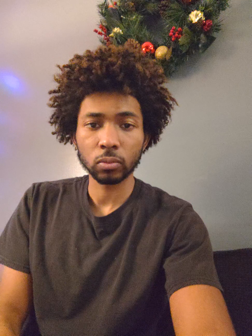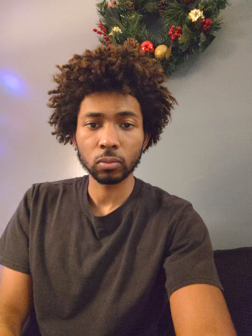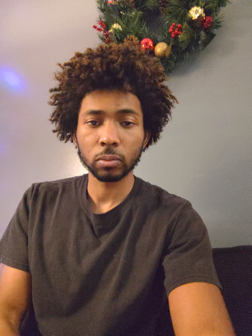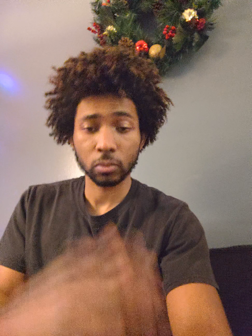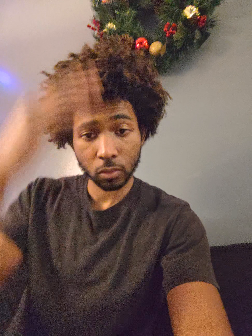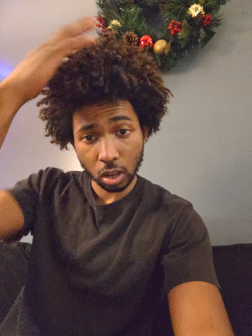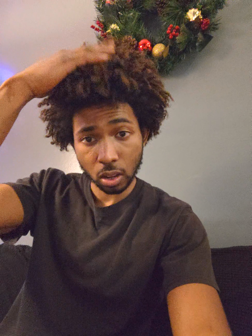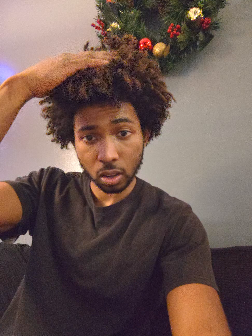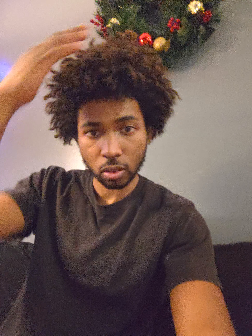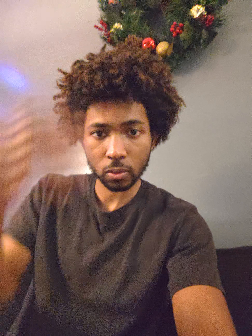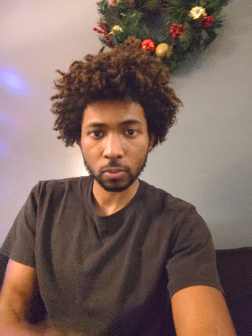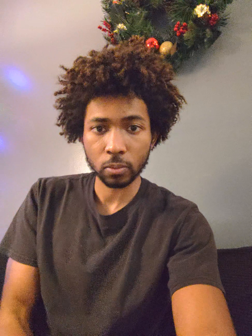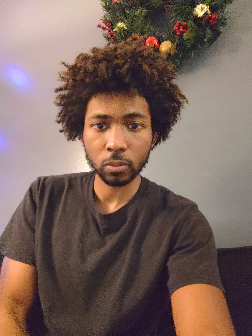hat